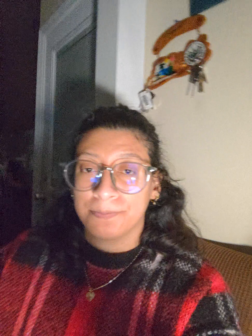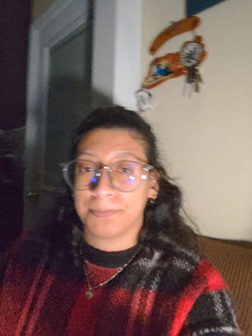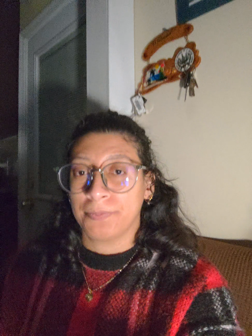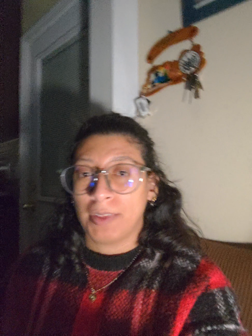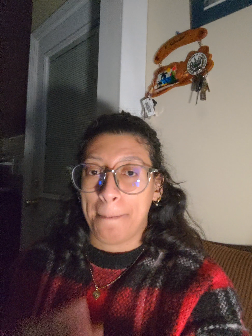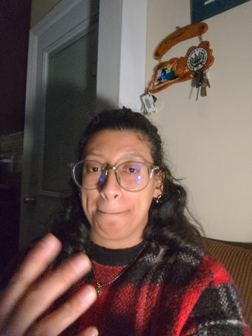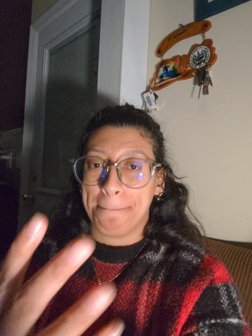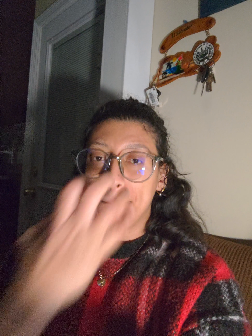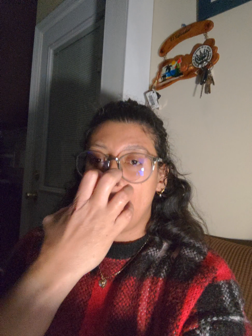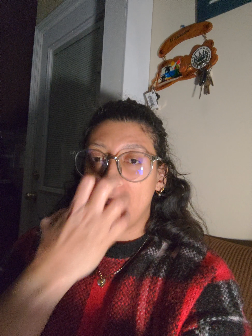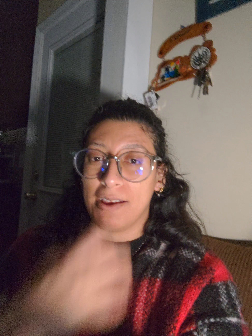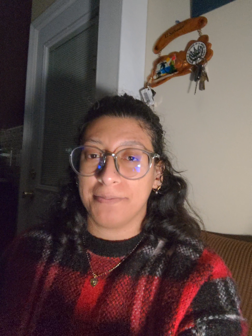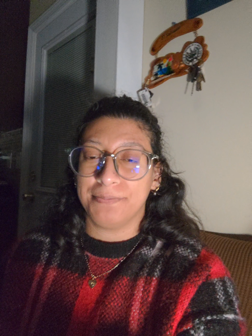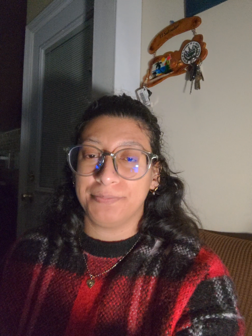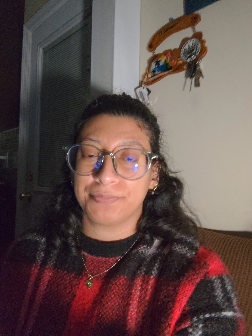mad